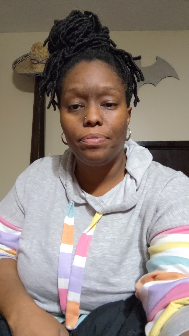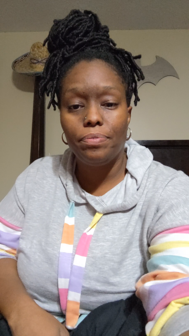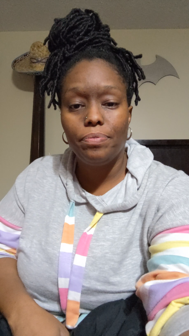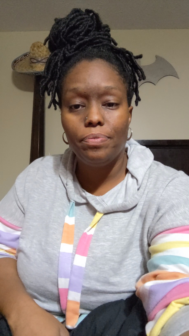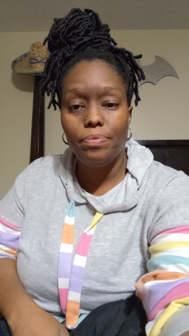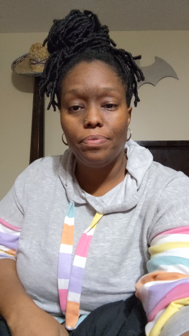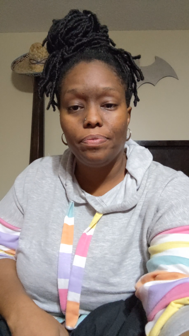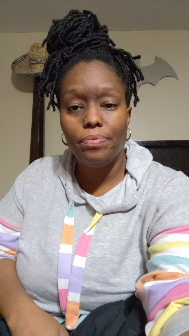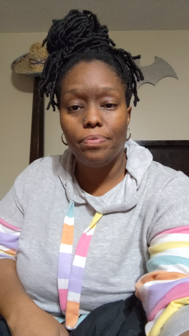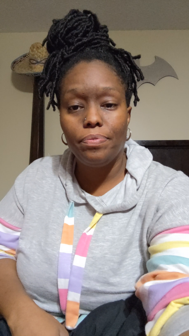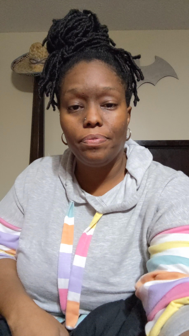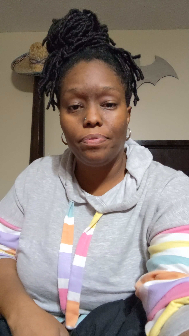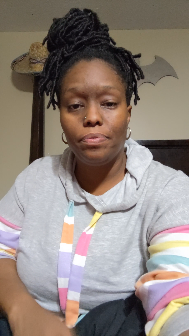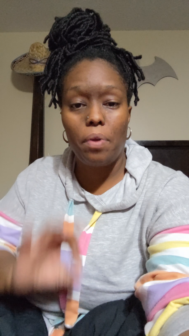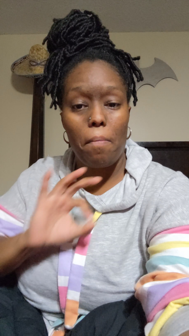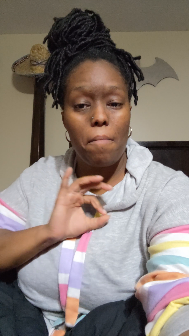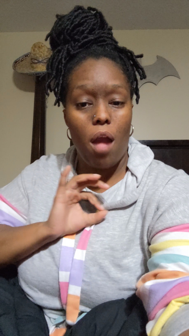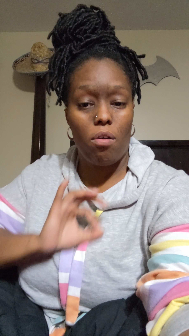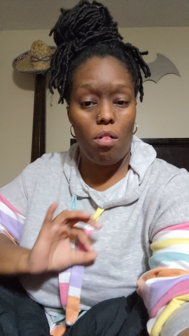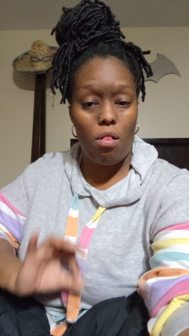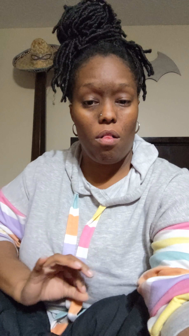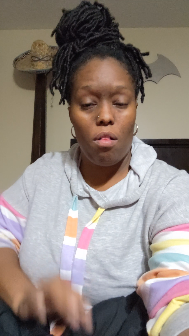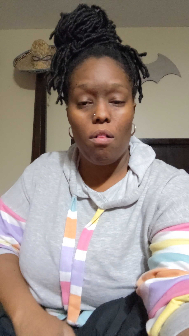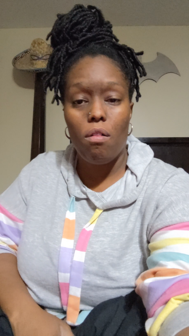button